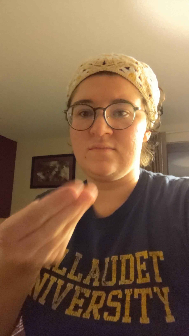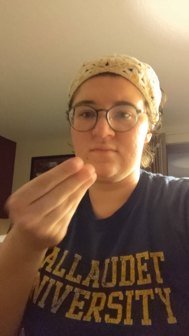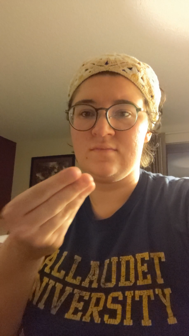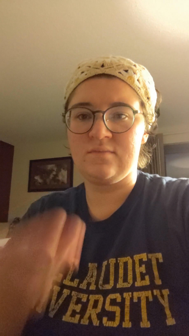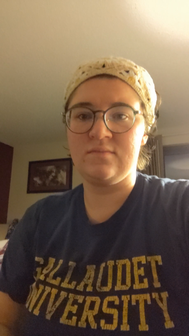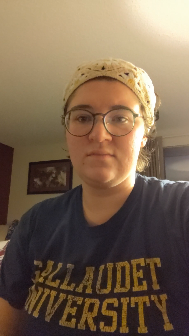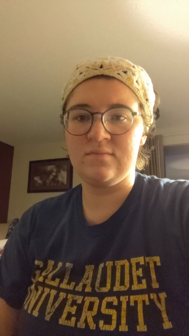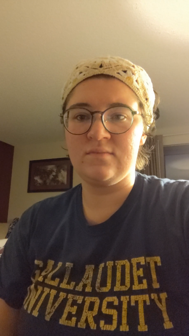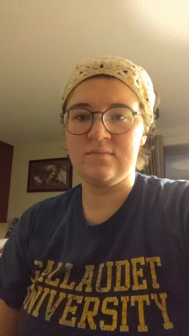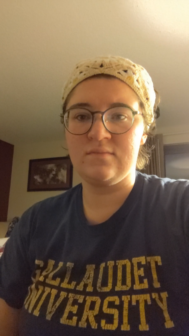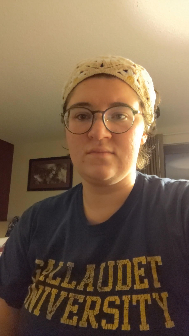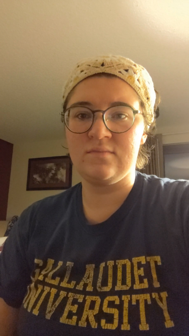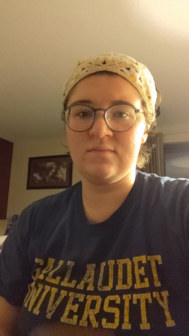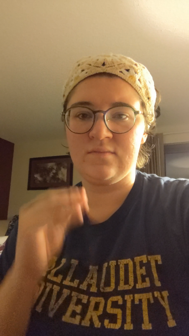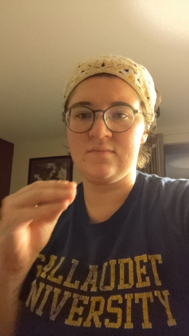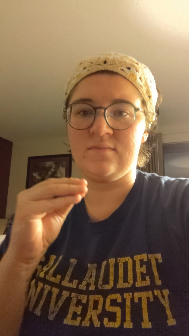fix